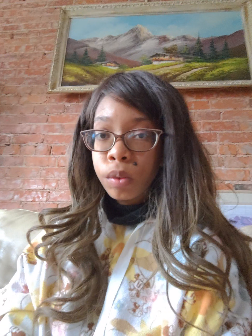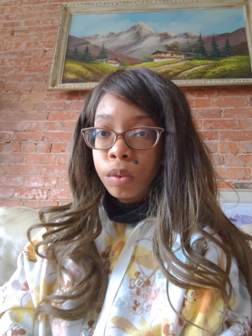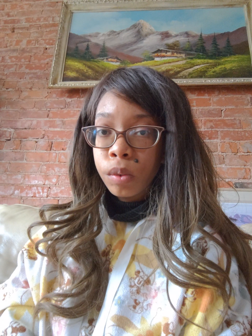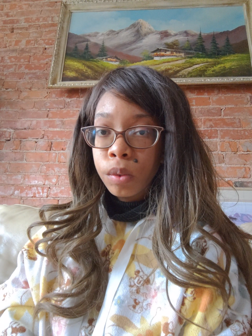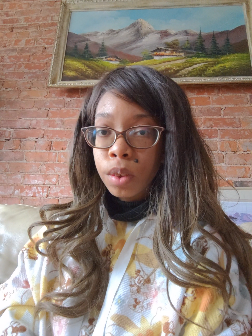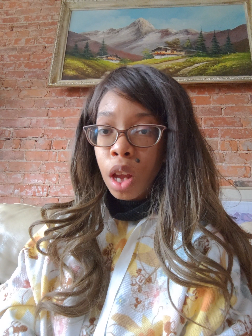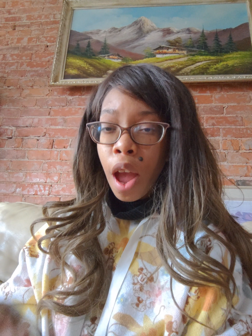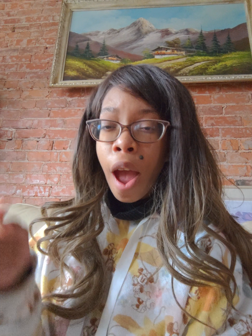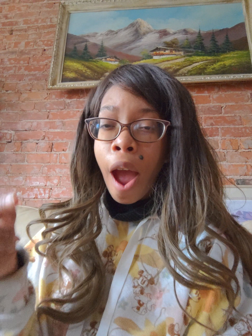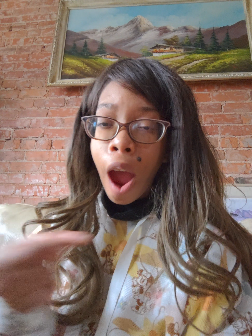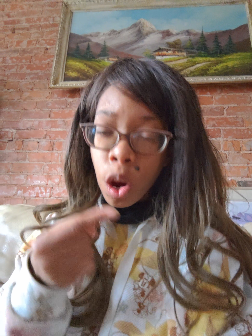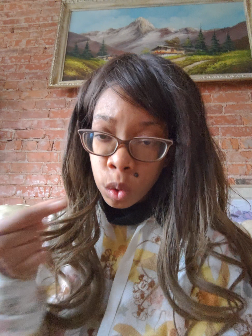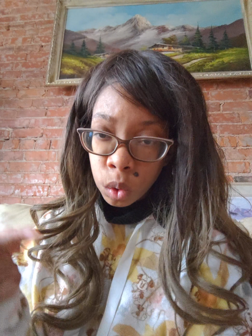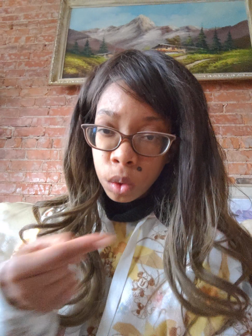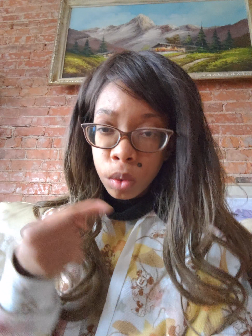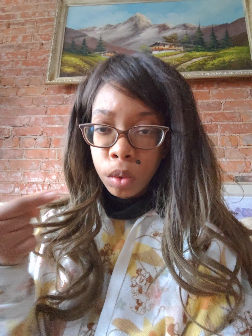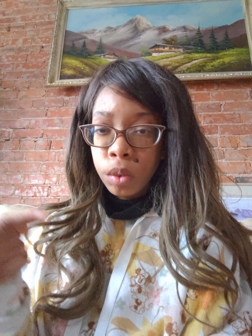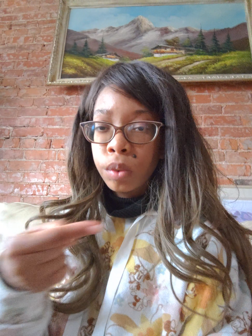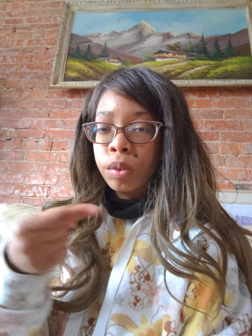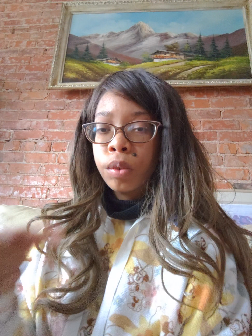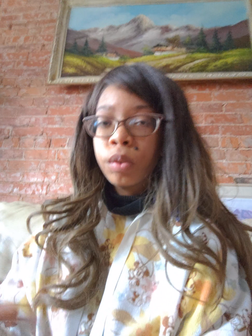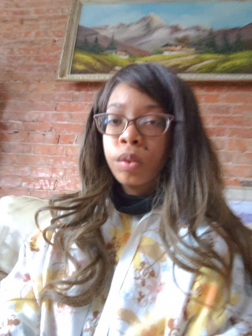owie